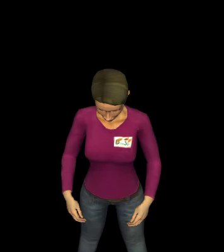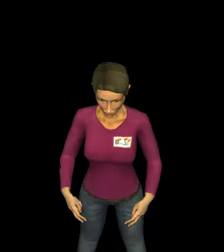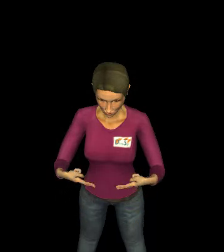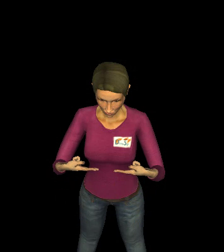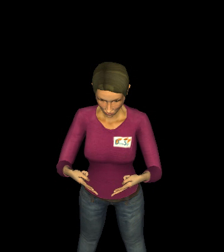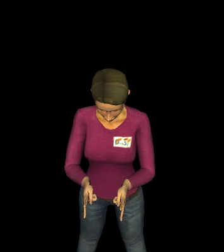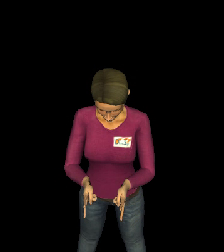تفويض